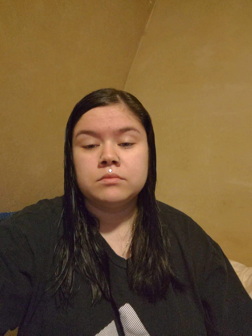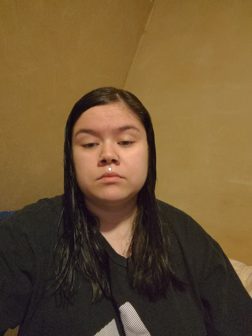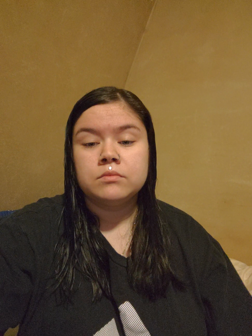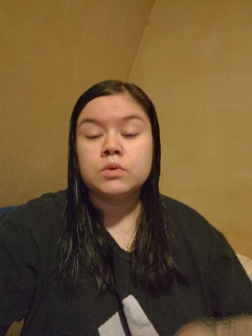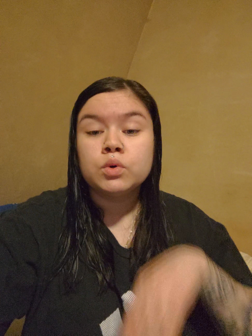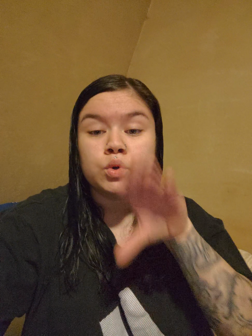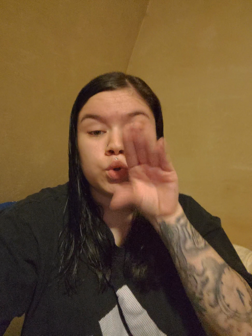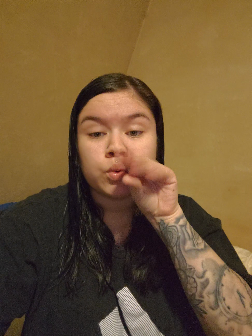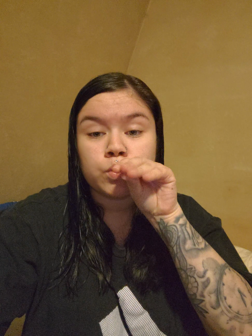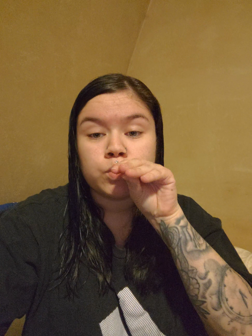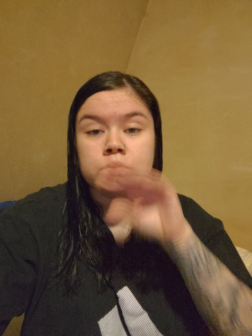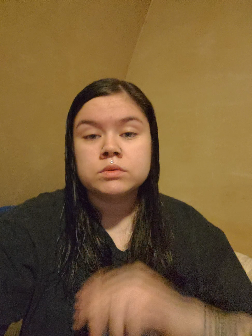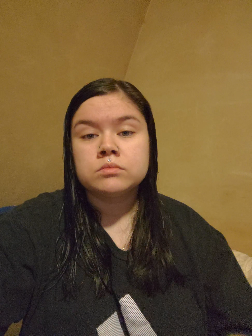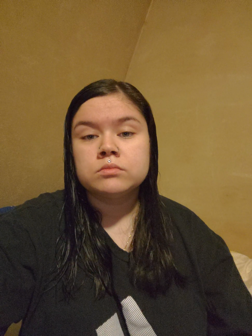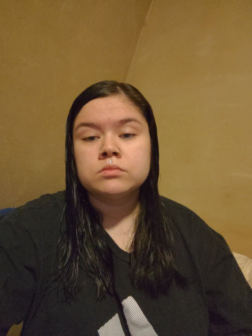goose